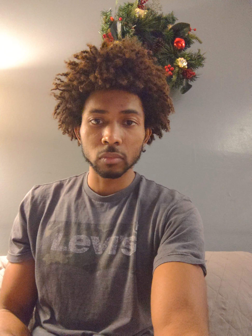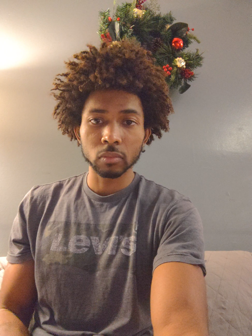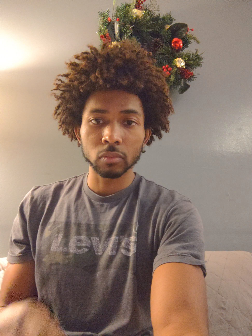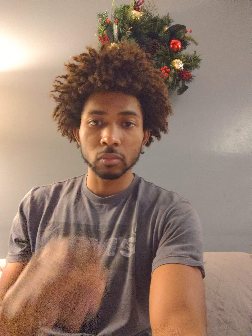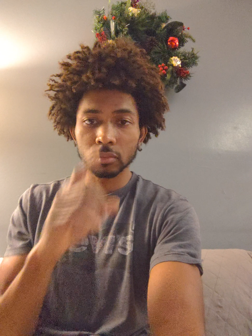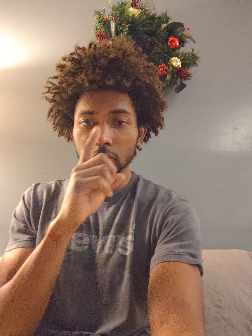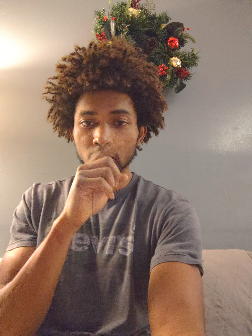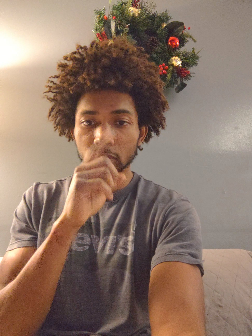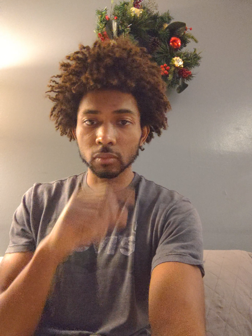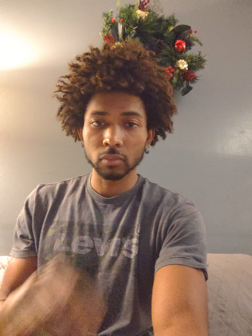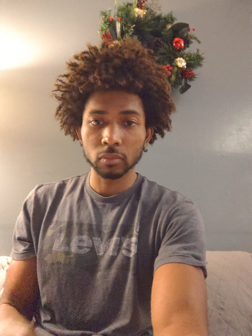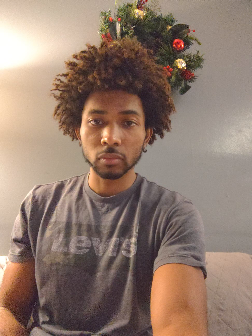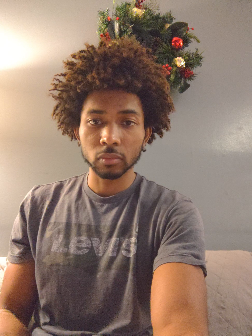mouse